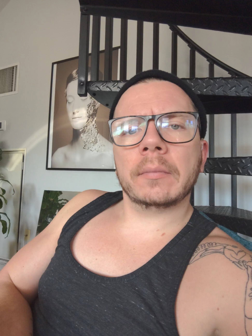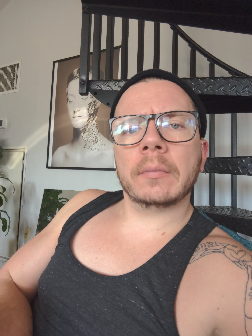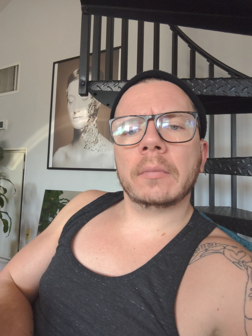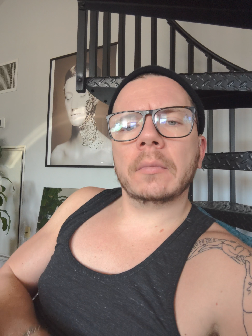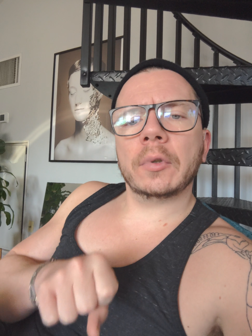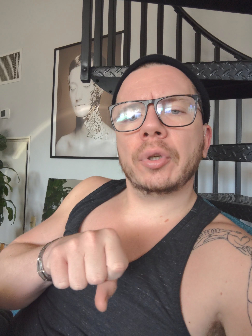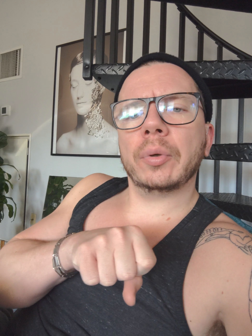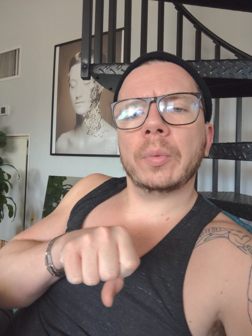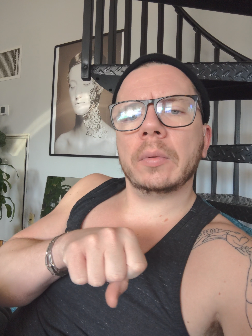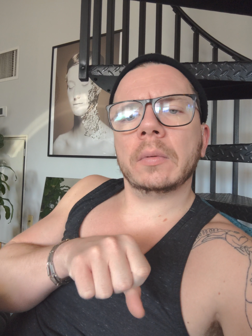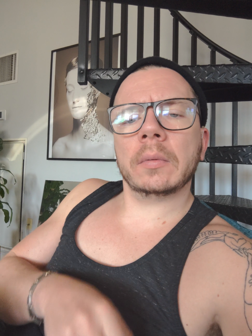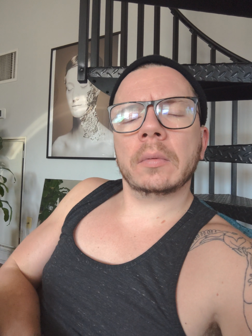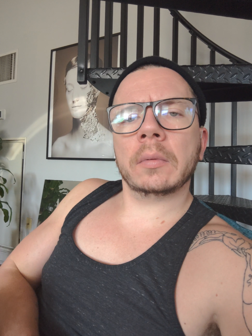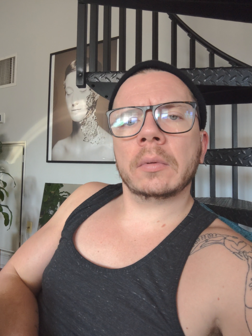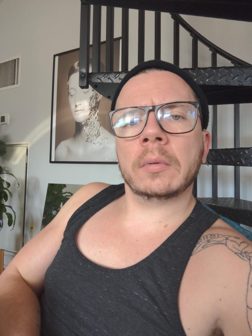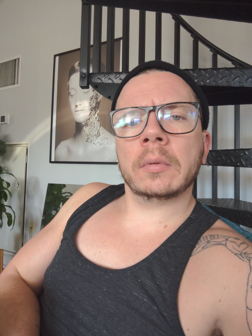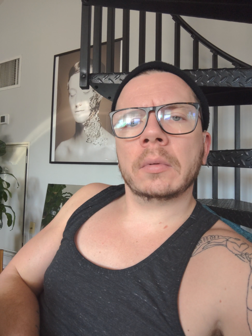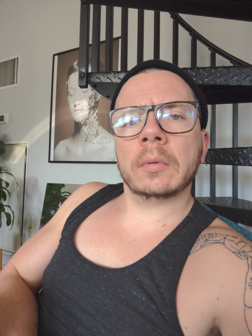shoe